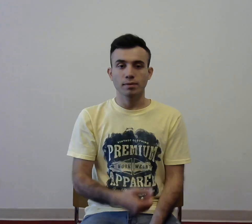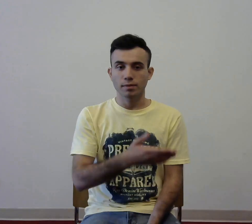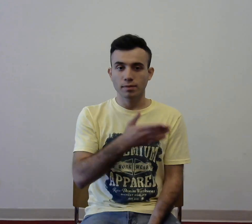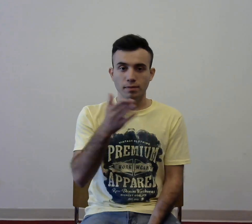siz